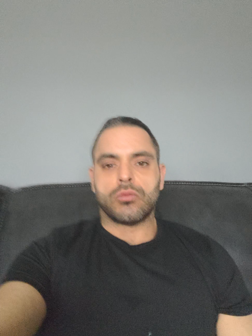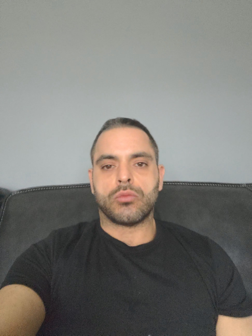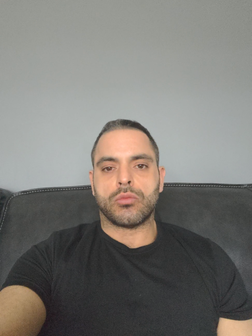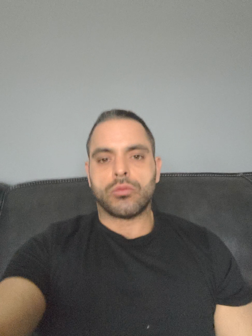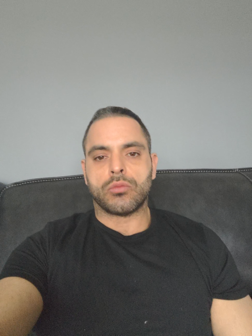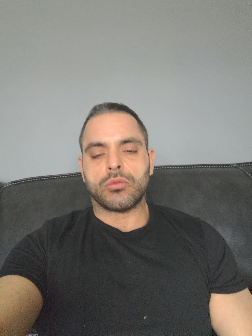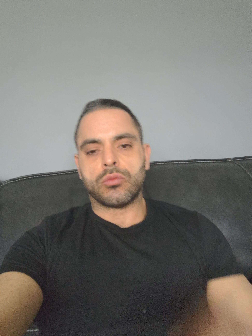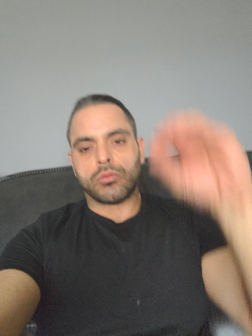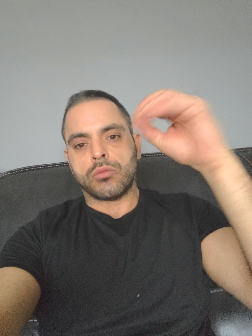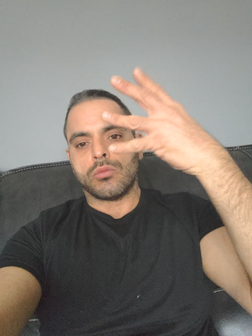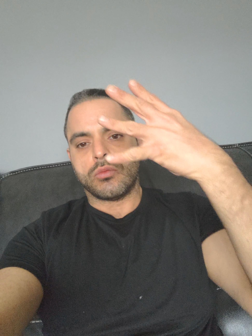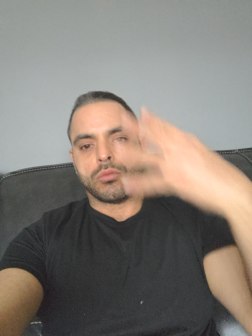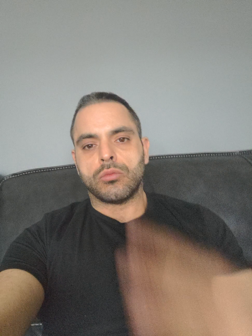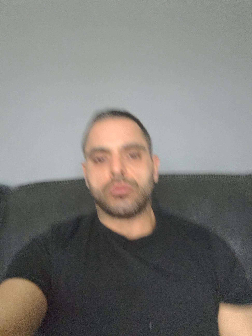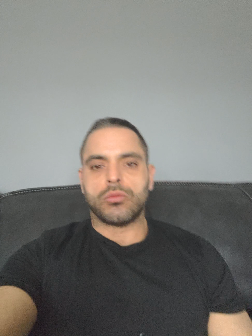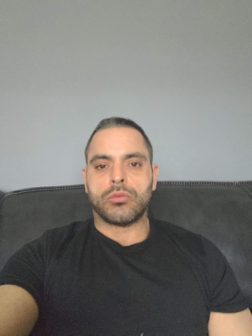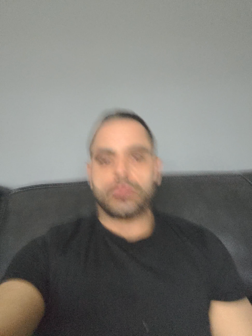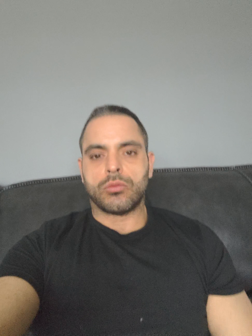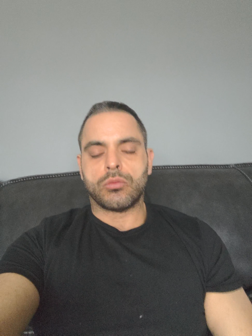sun